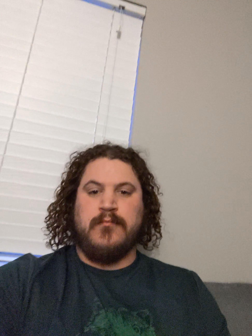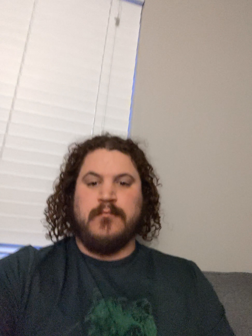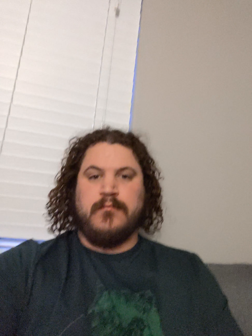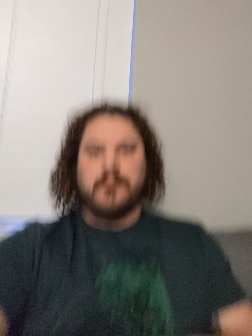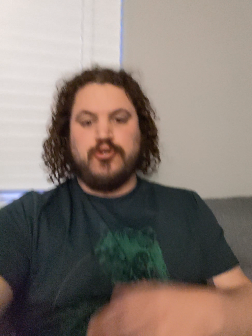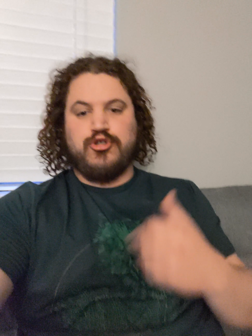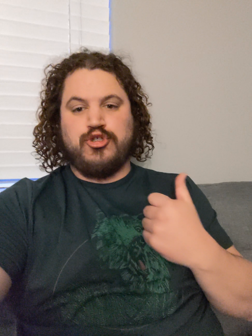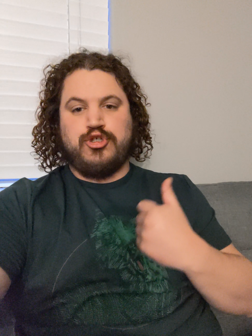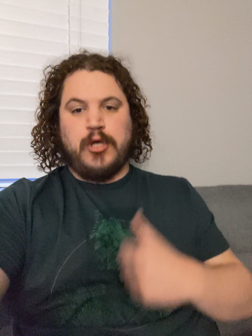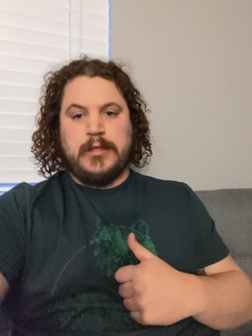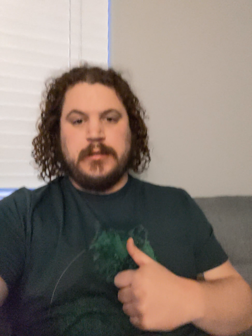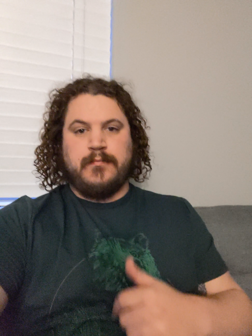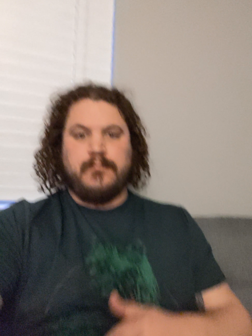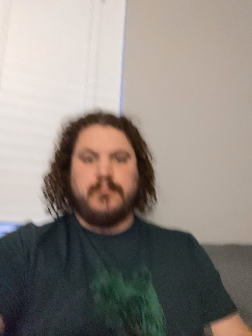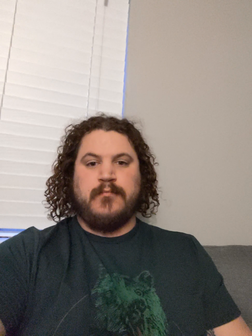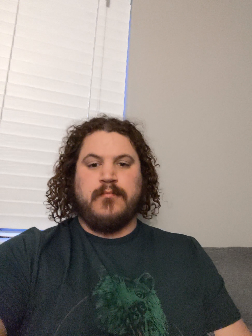jacket